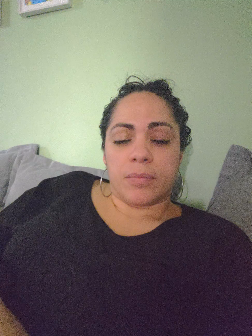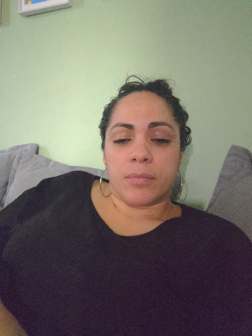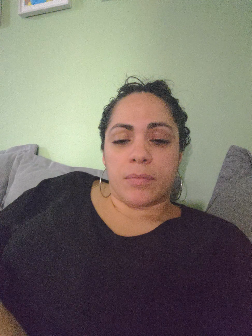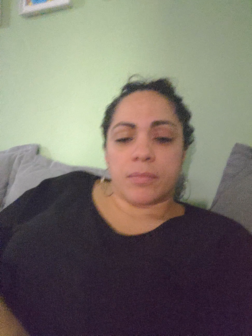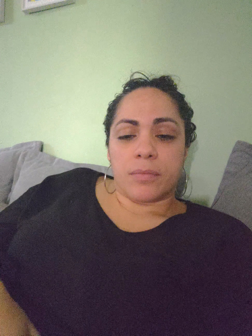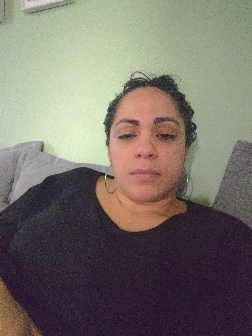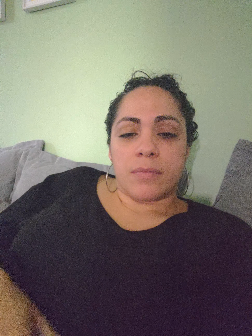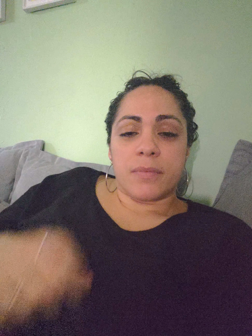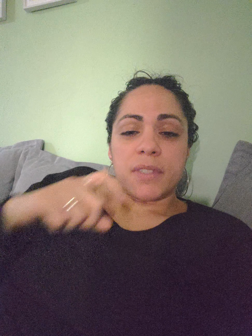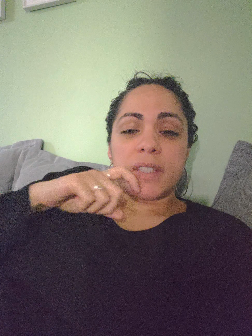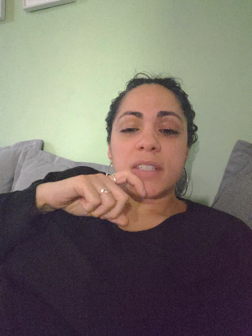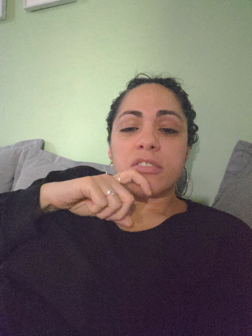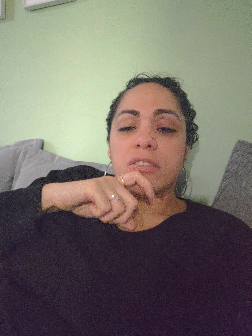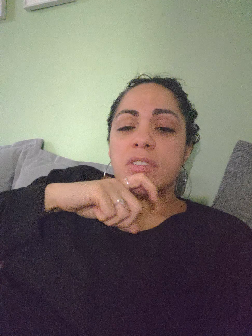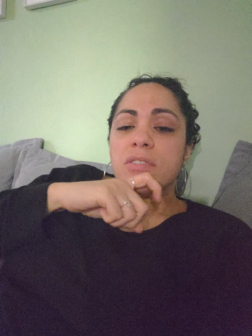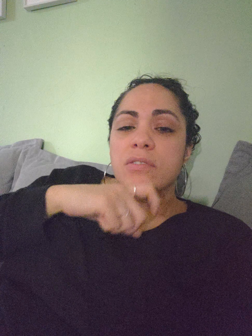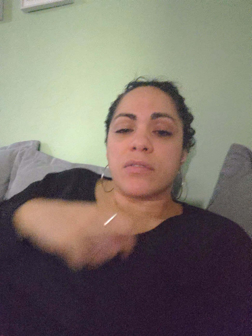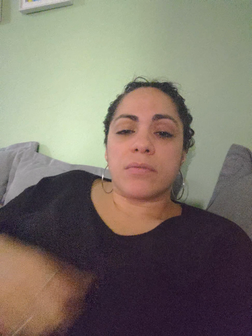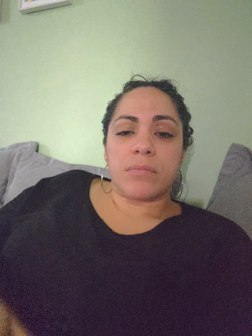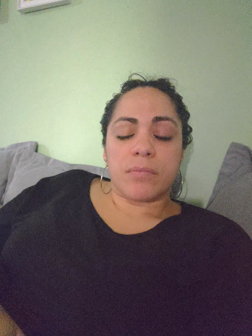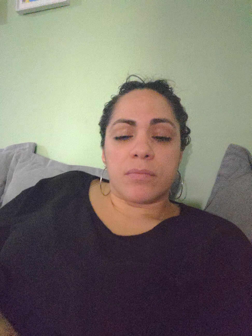cereal